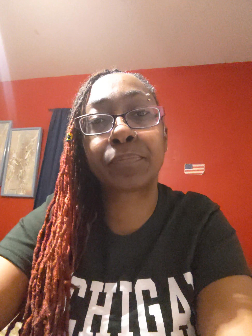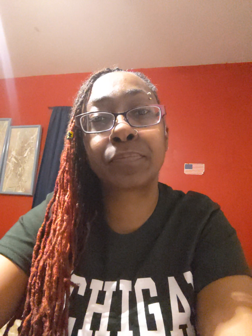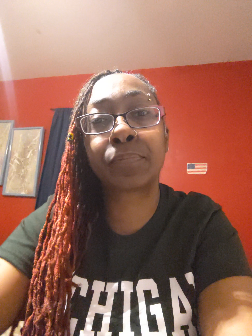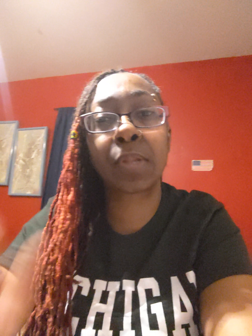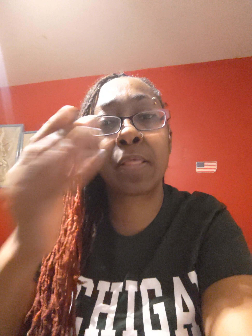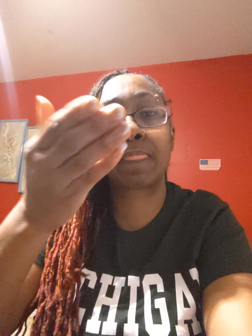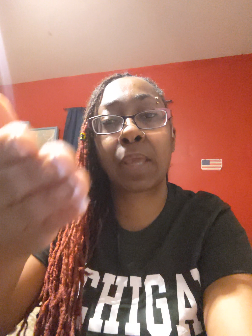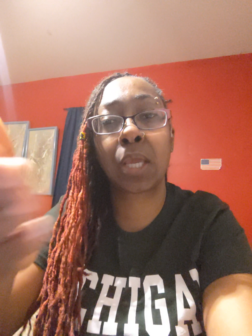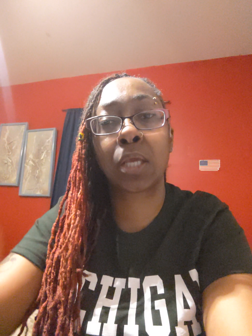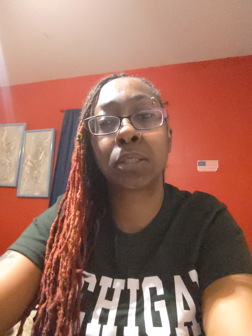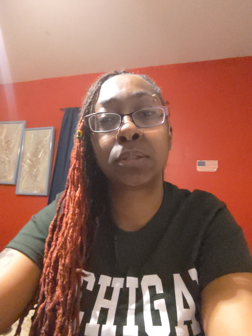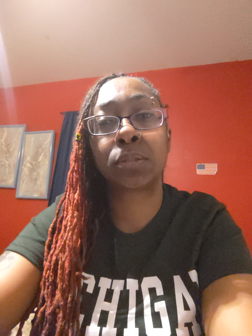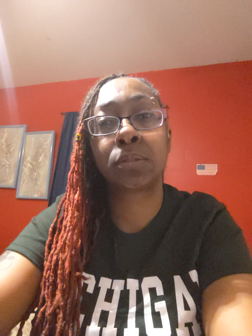there